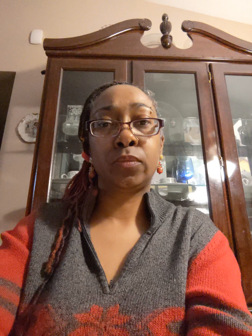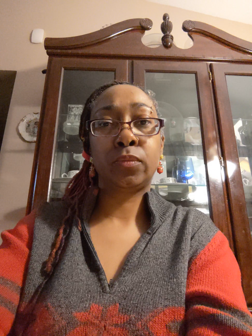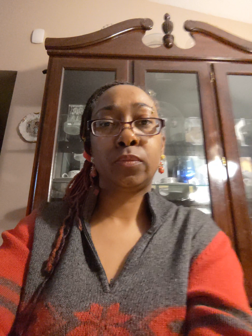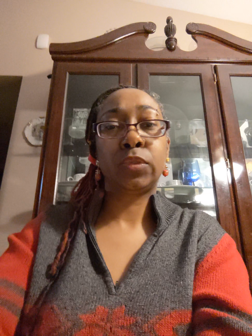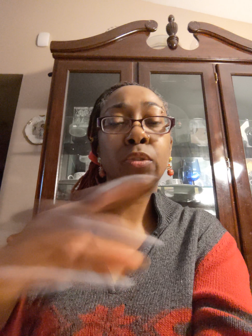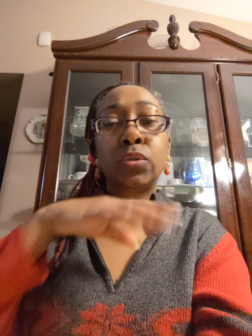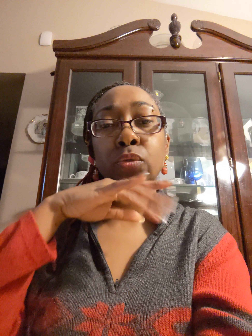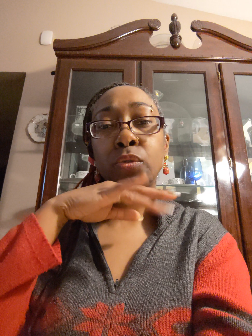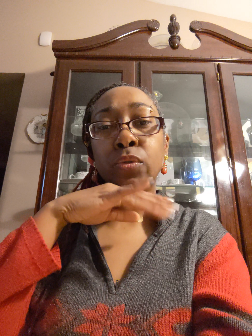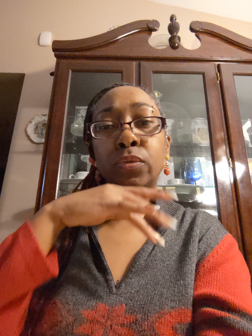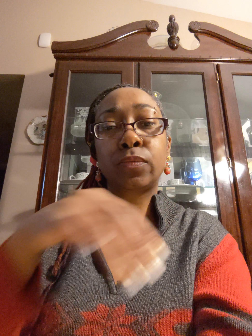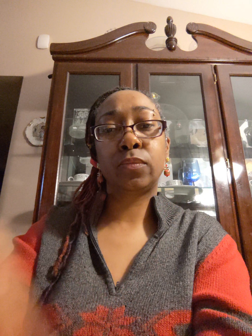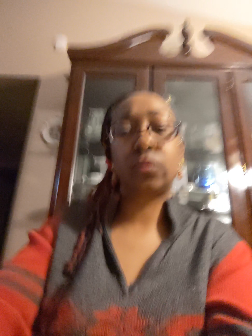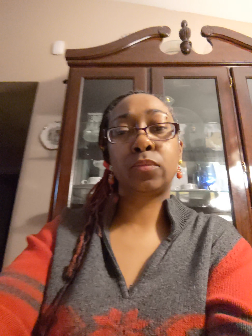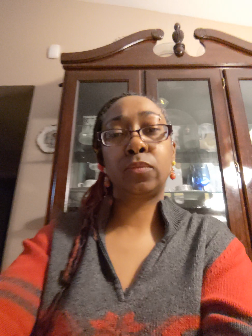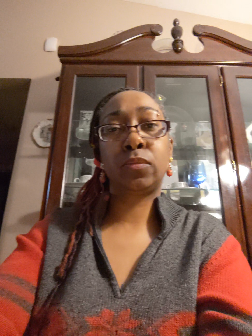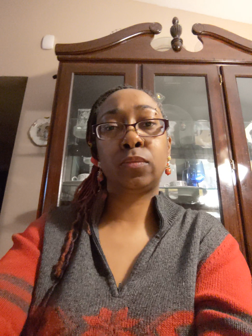dirty